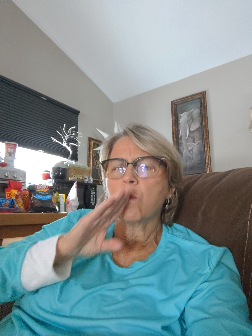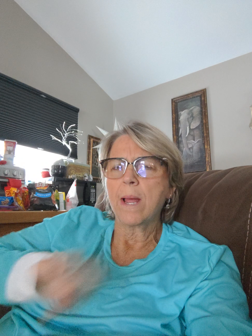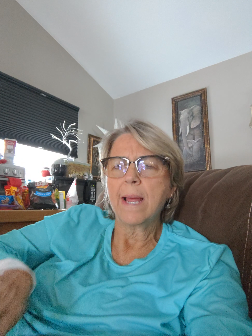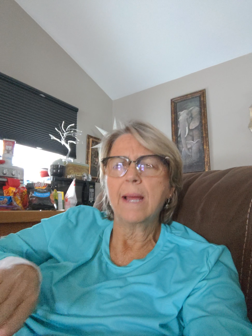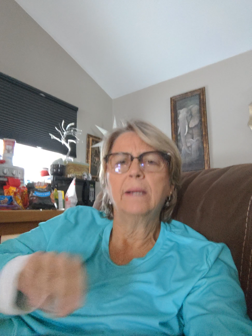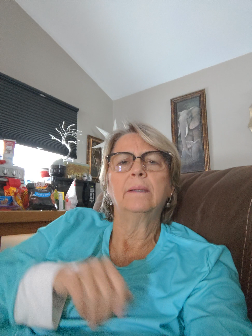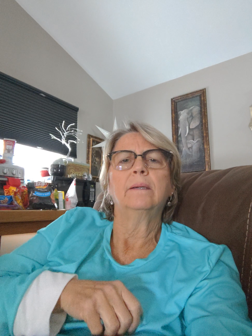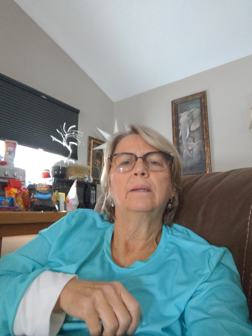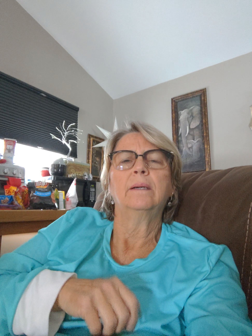quiet